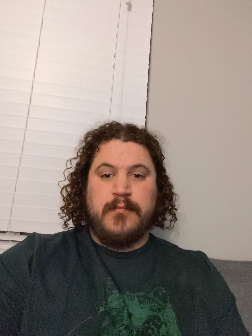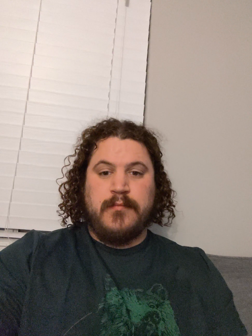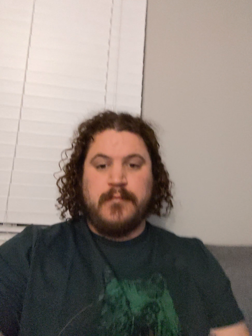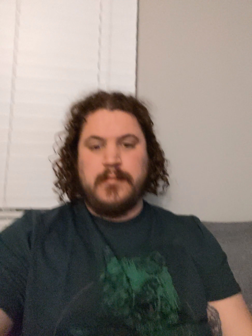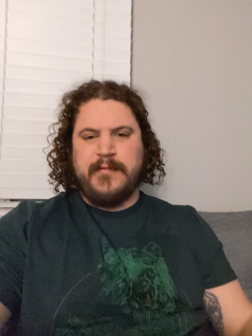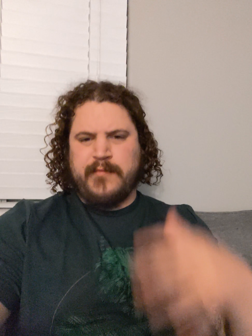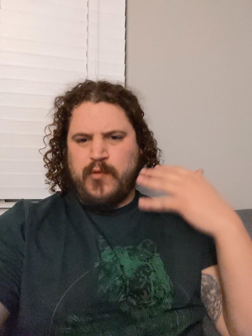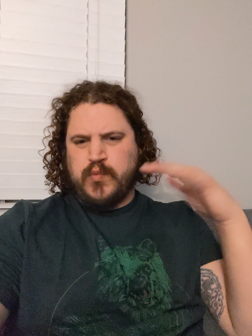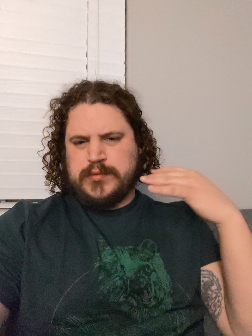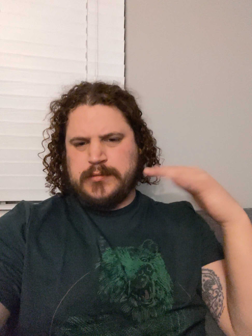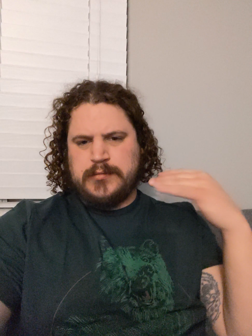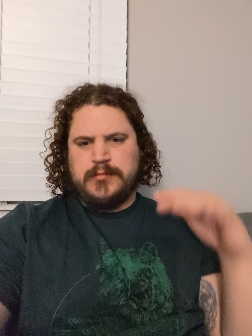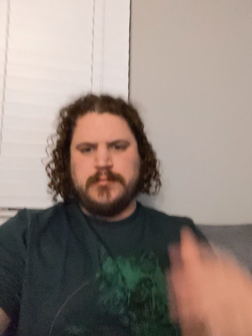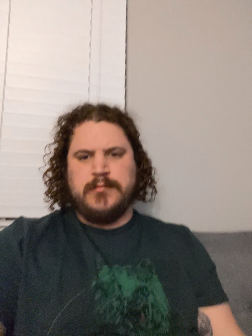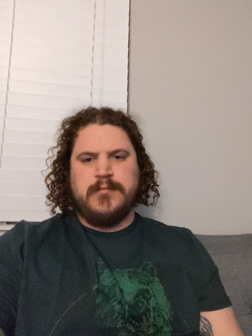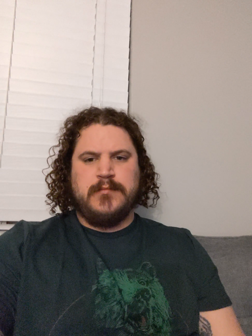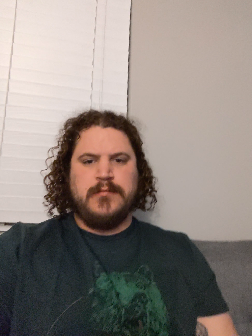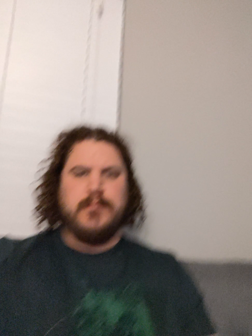noisy